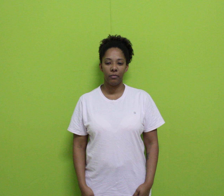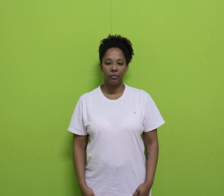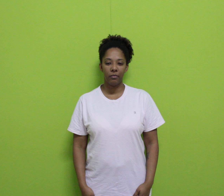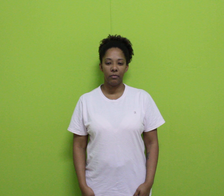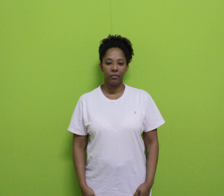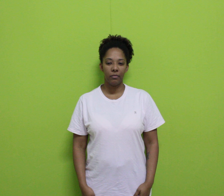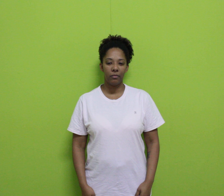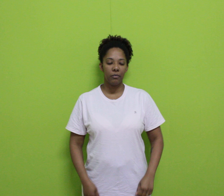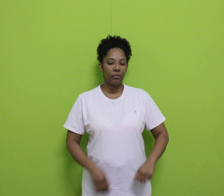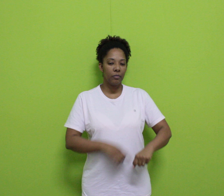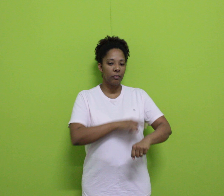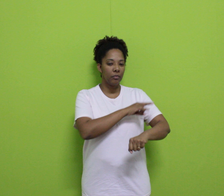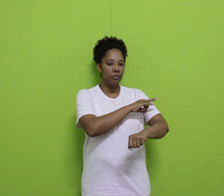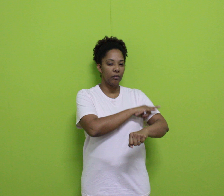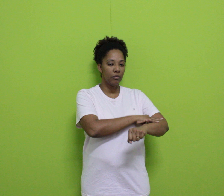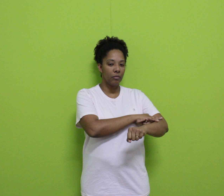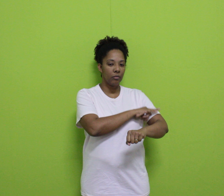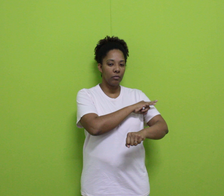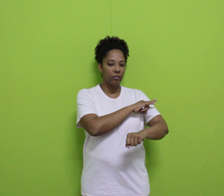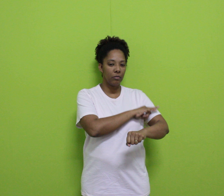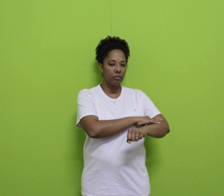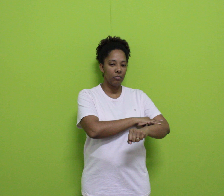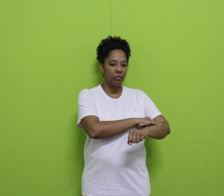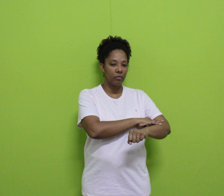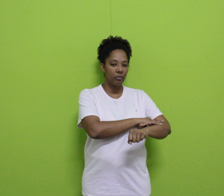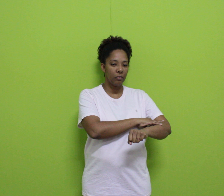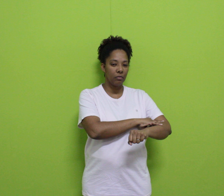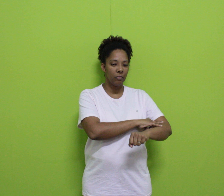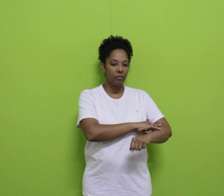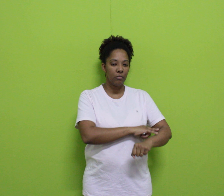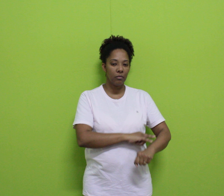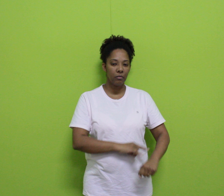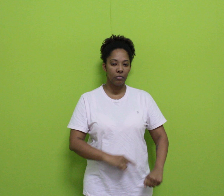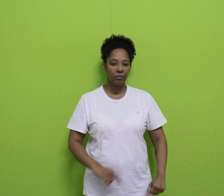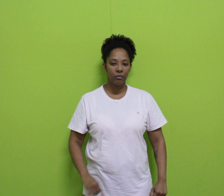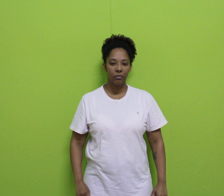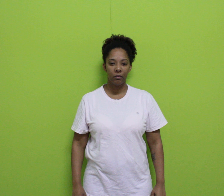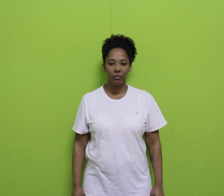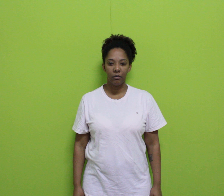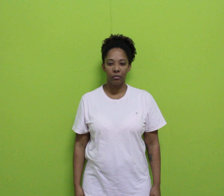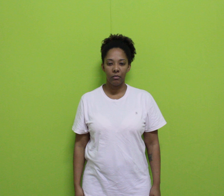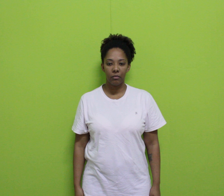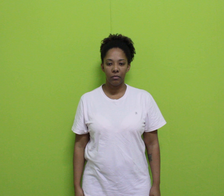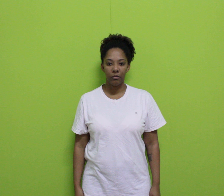banheiro